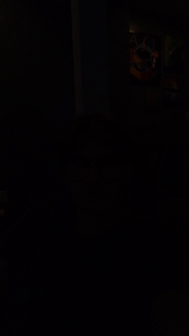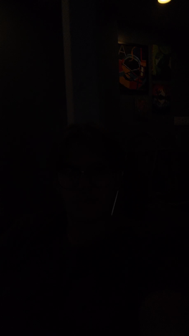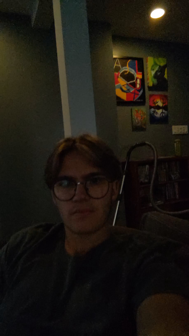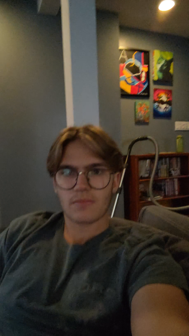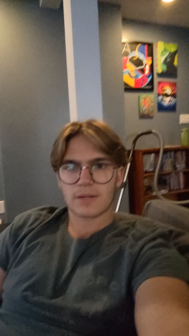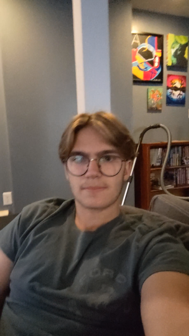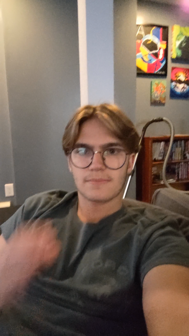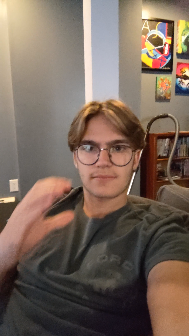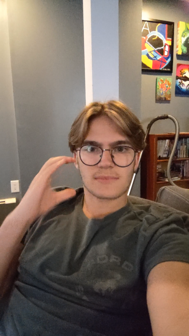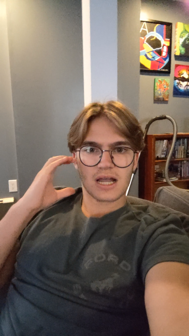bus